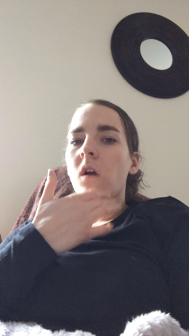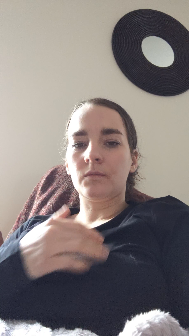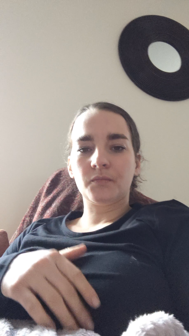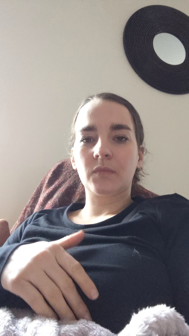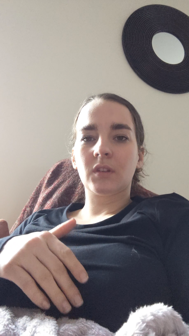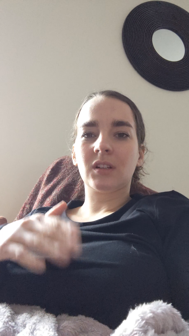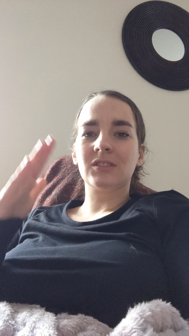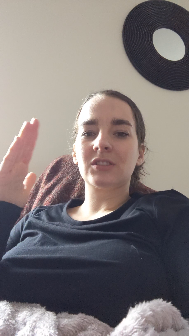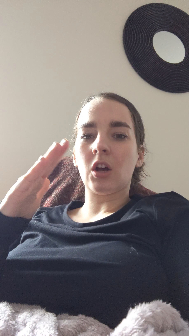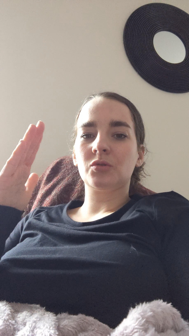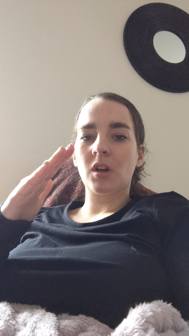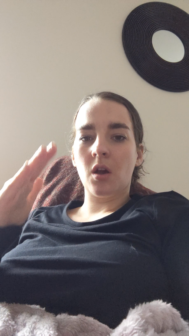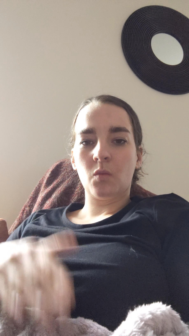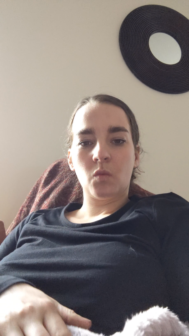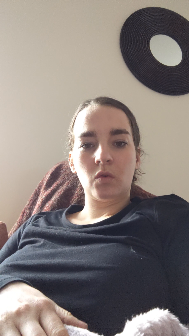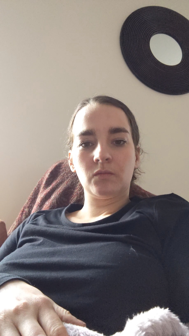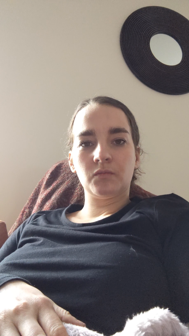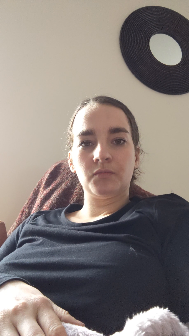downtown